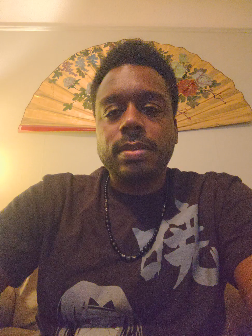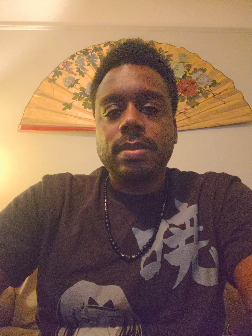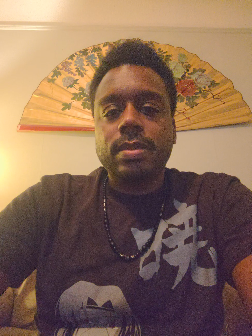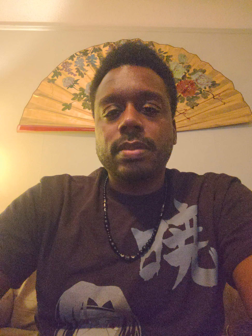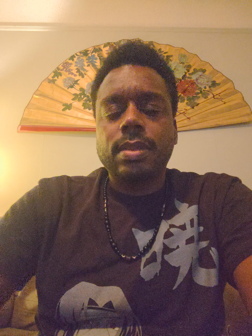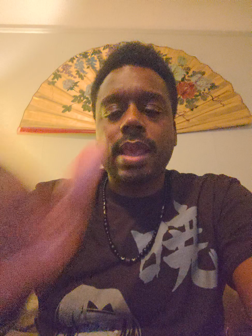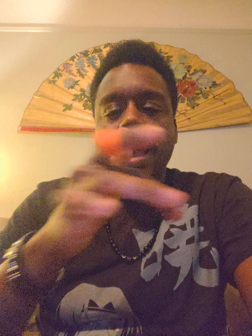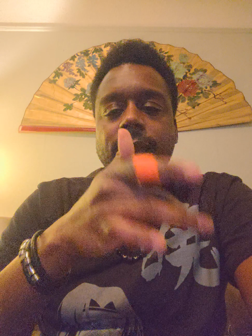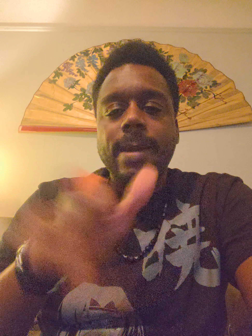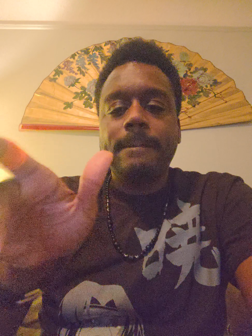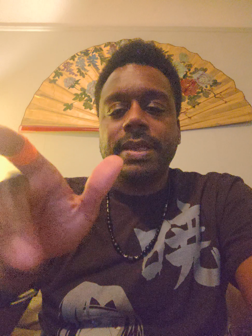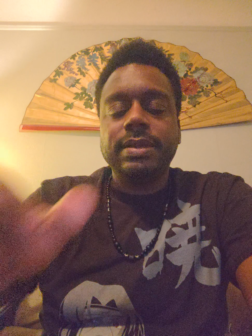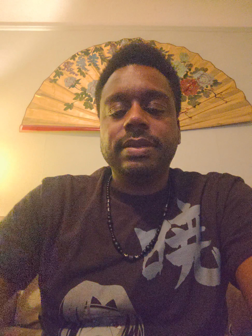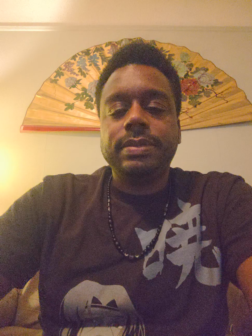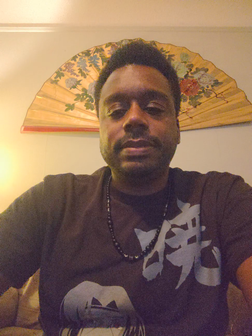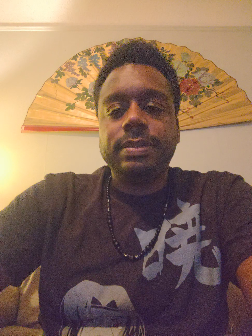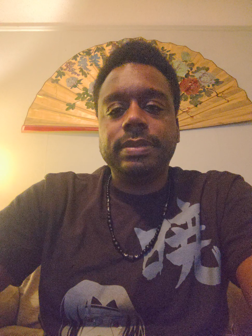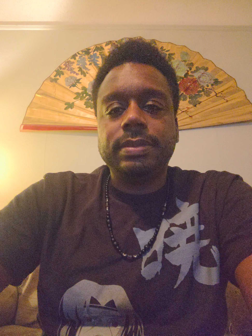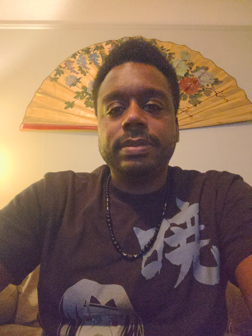empty